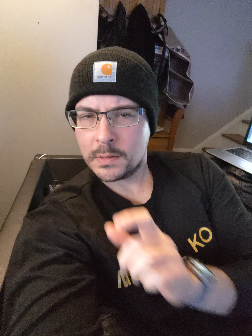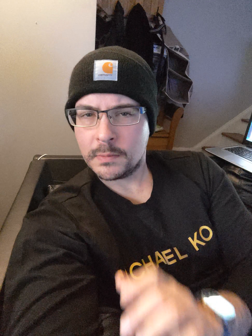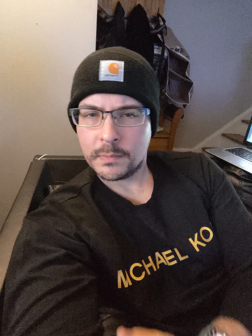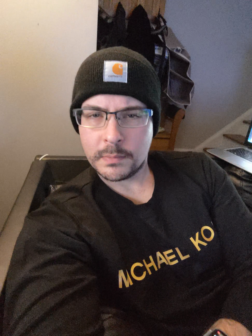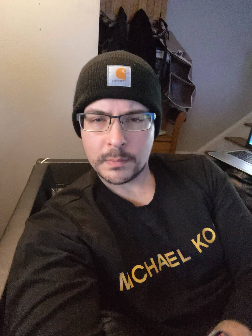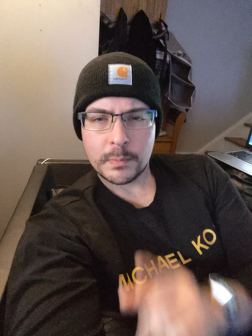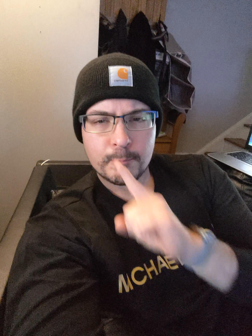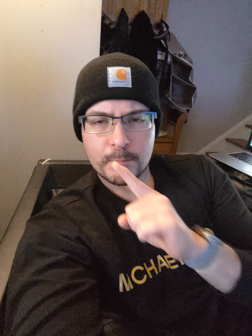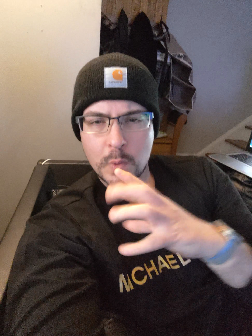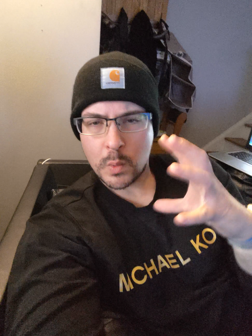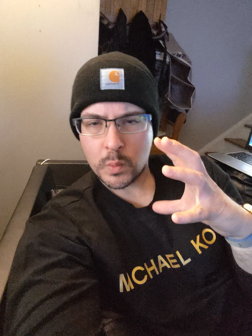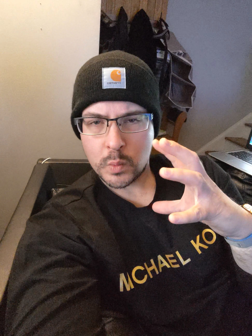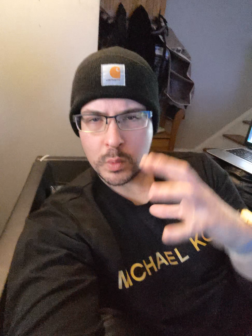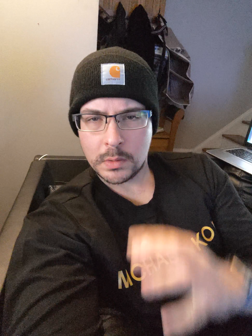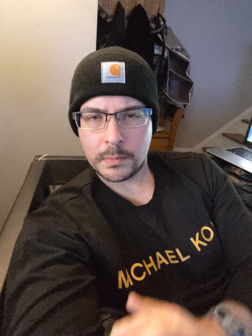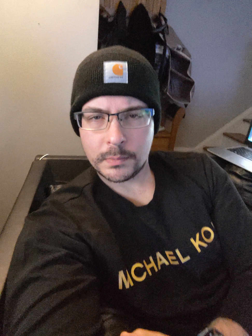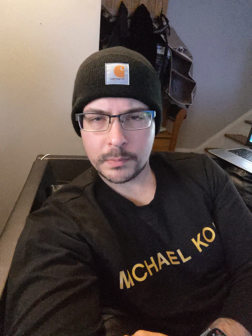balloon